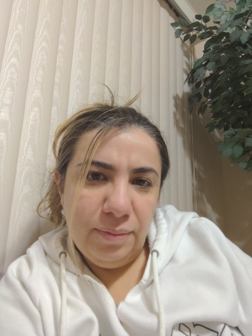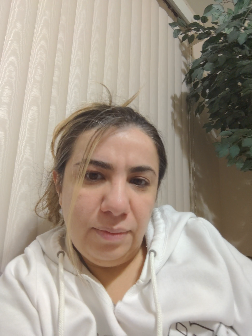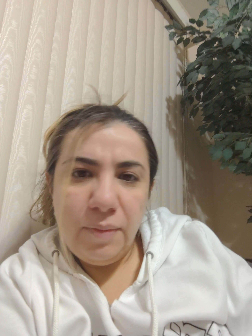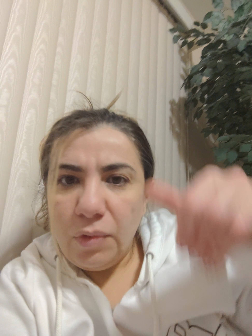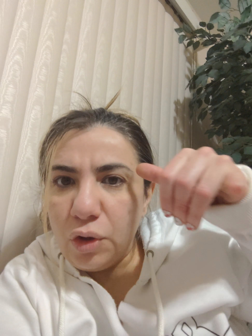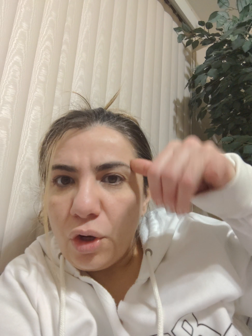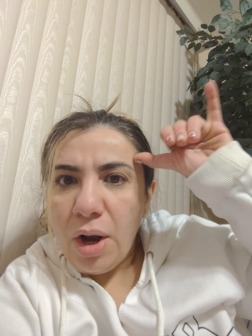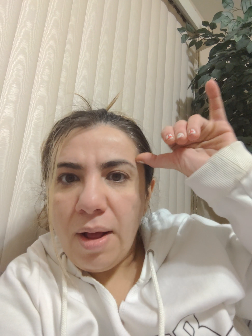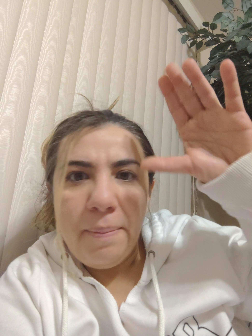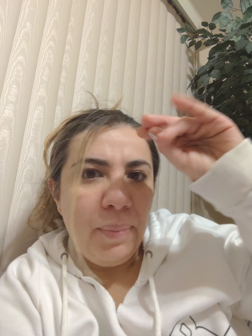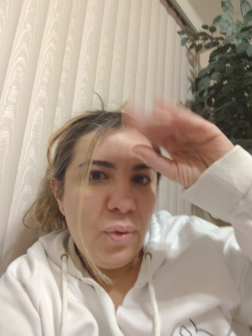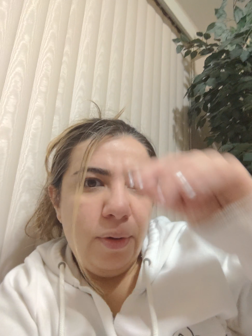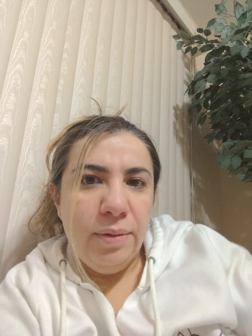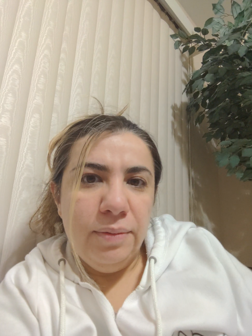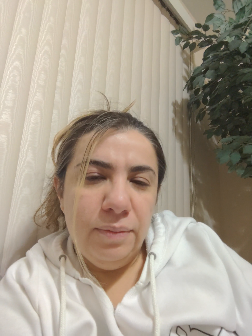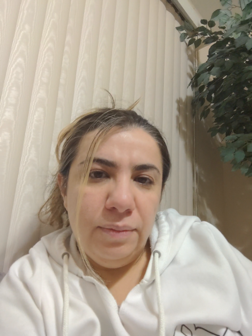cowboy